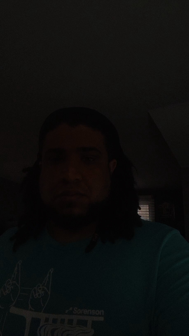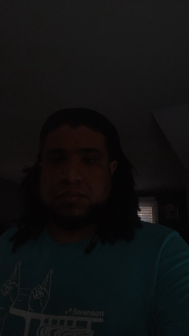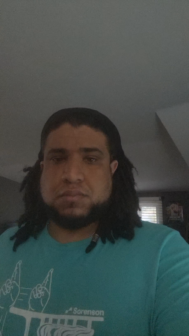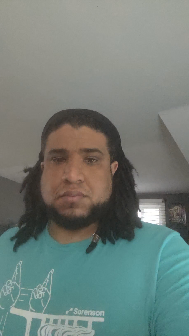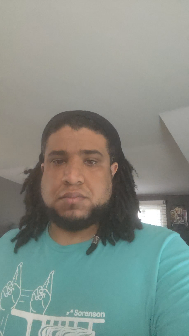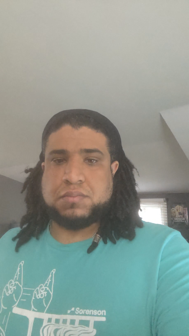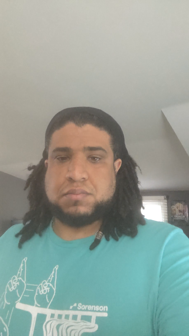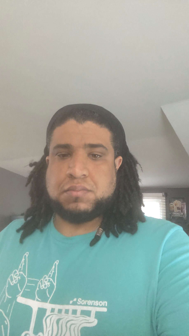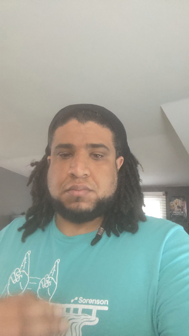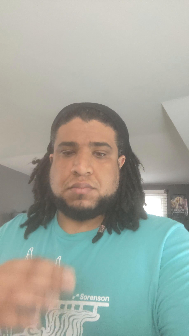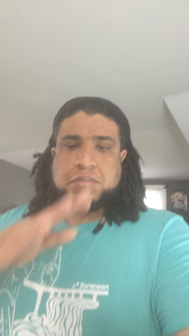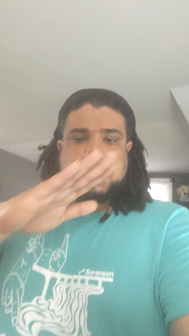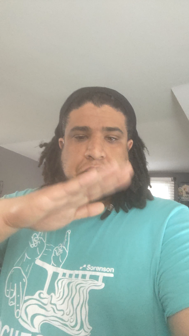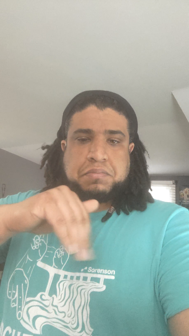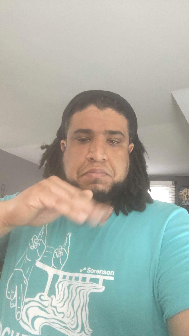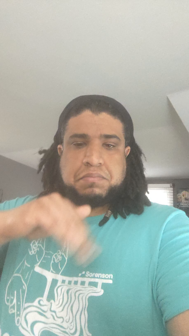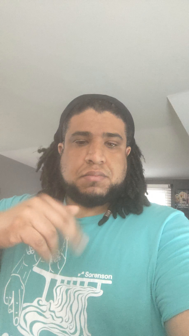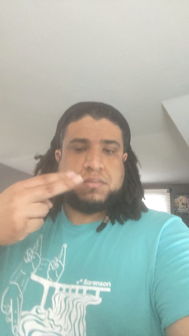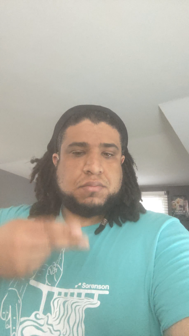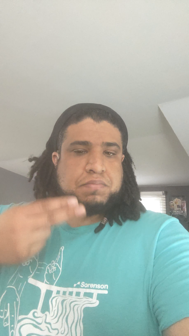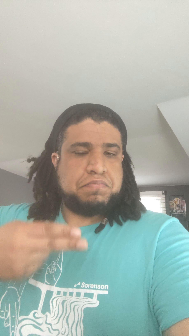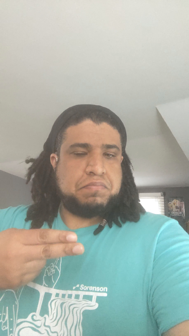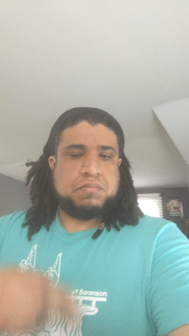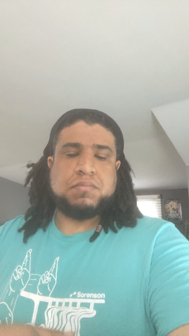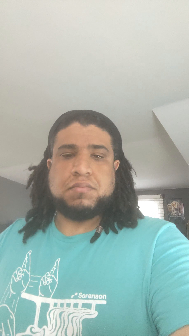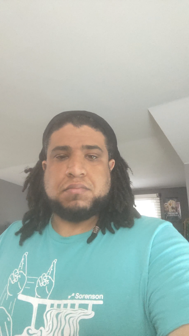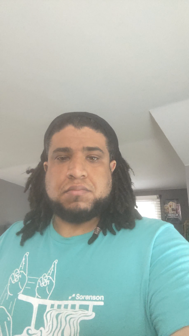pet's name